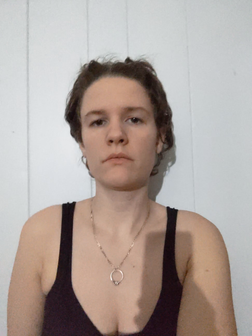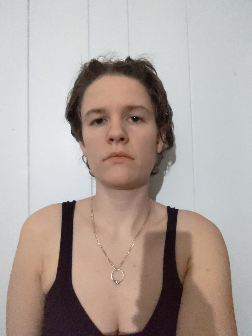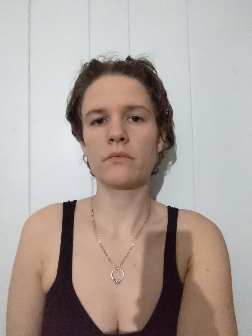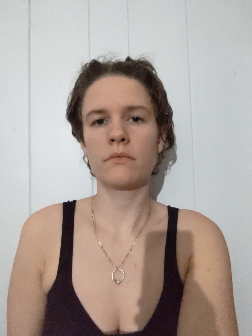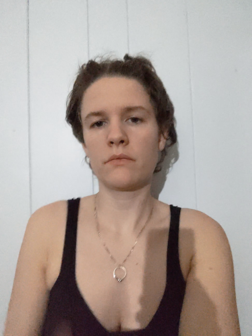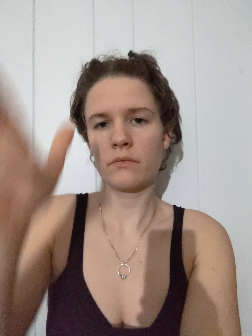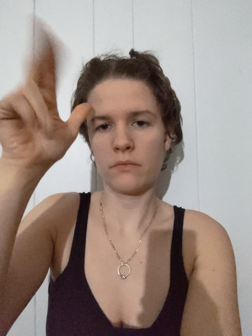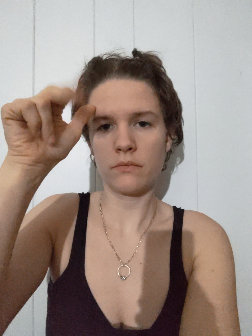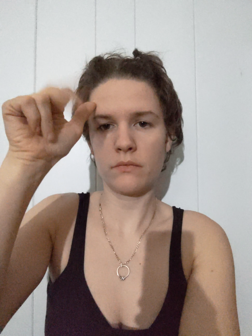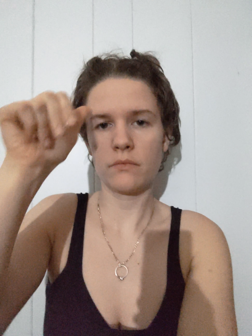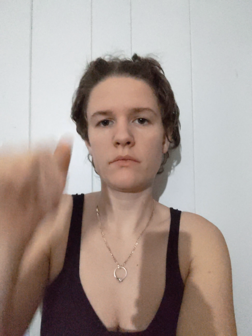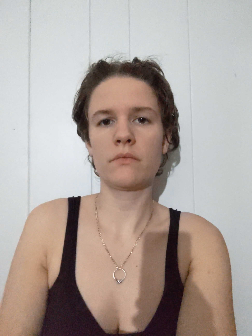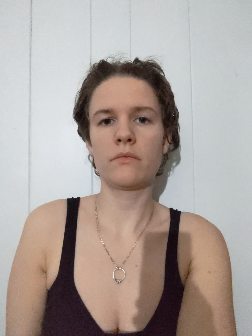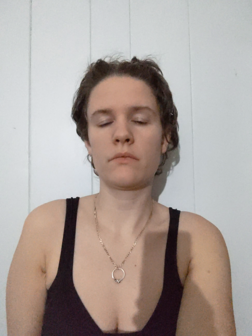horse